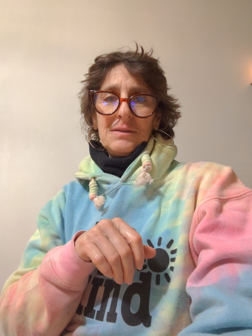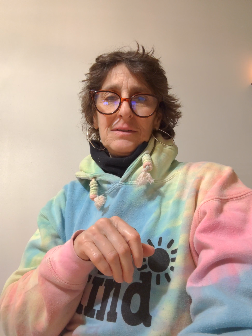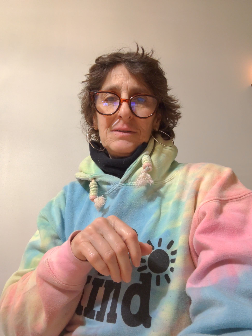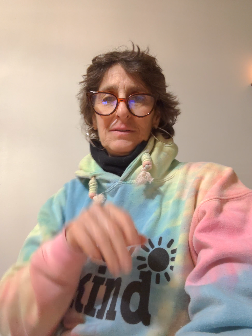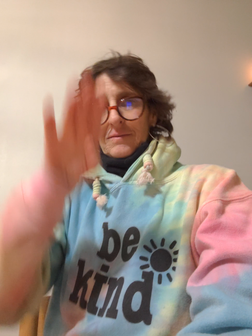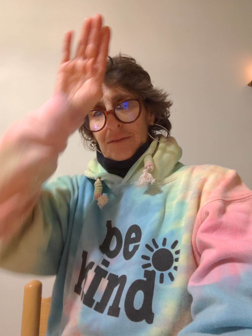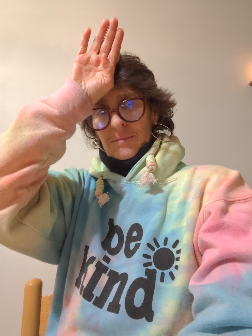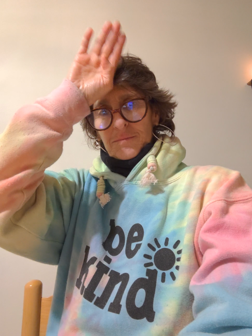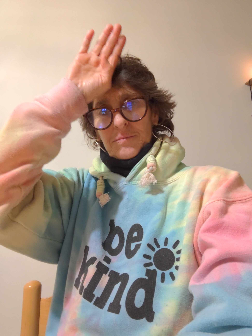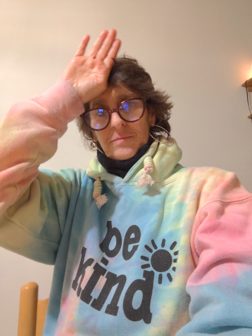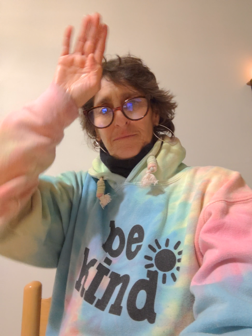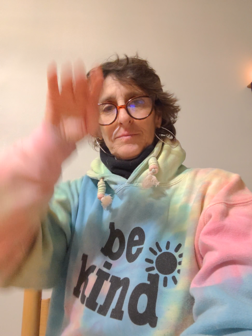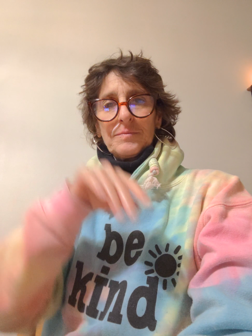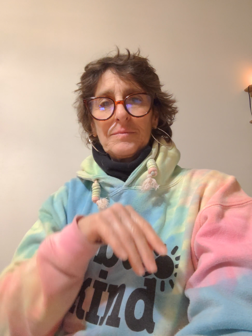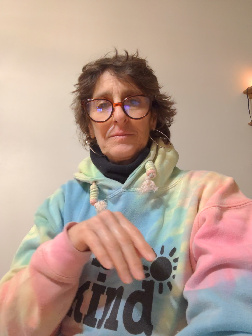fireman